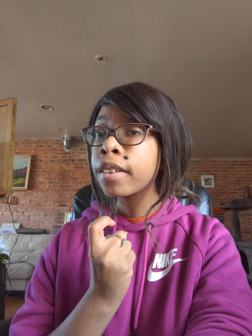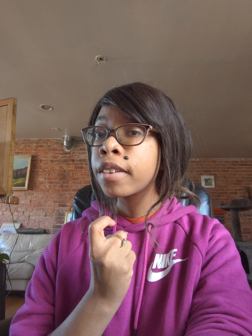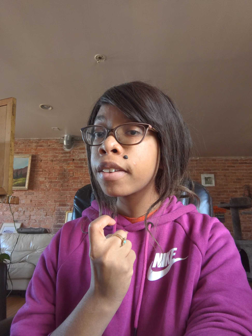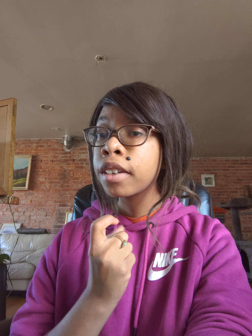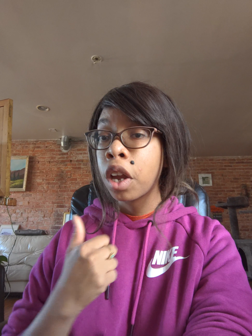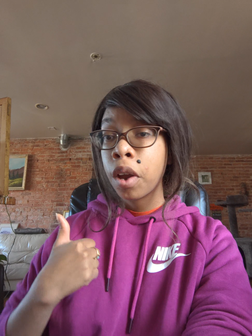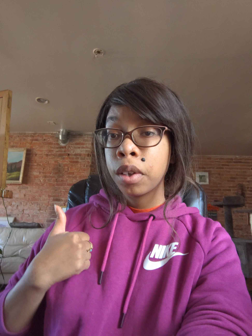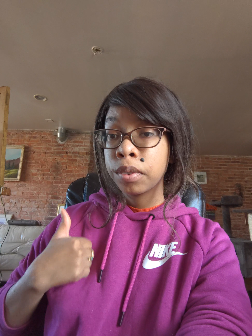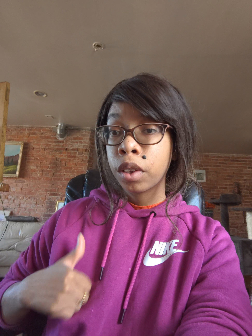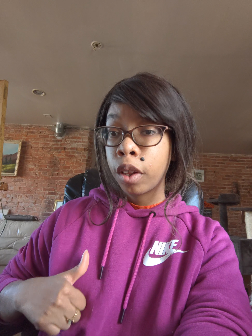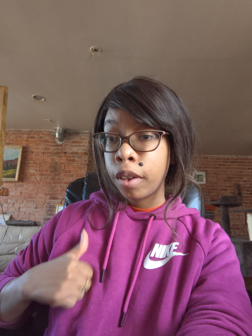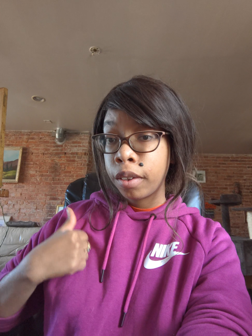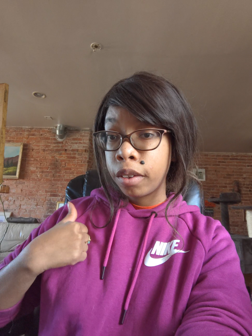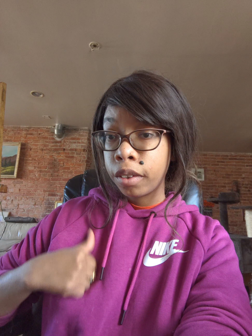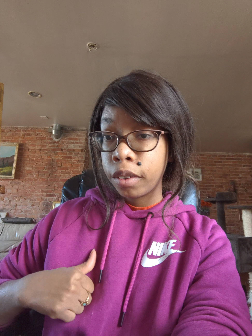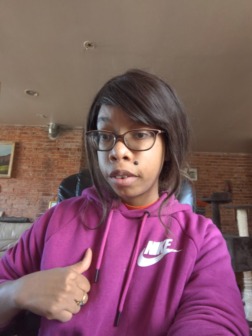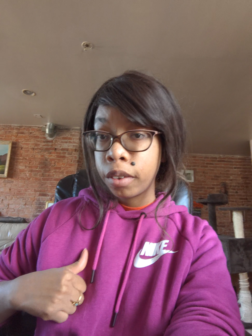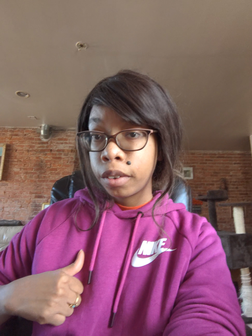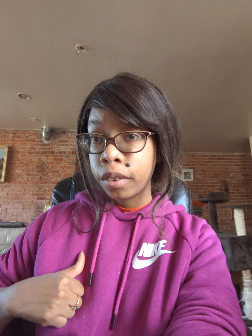bath